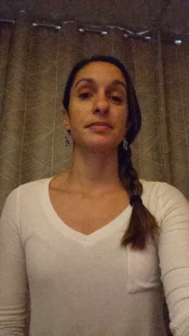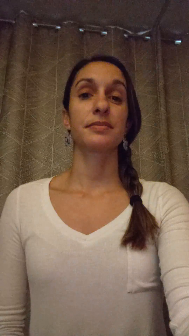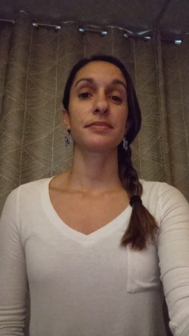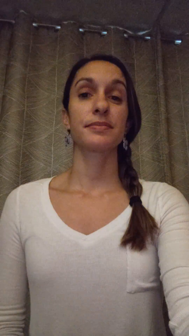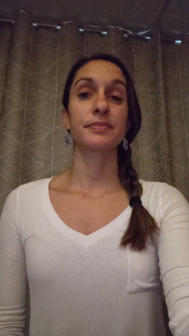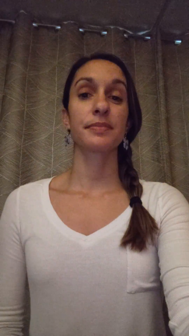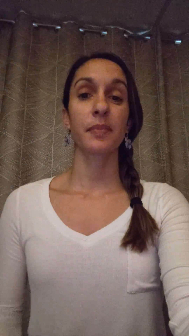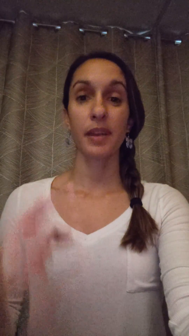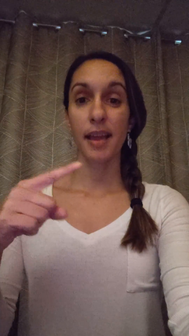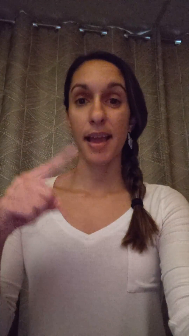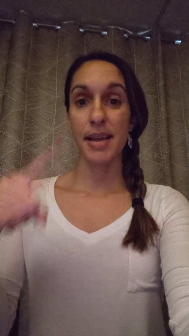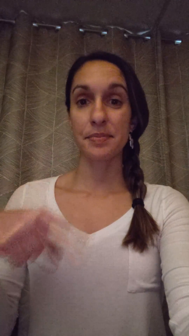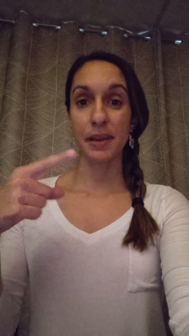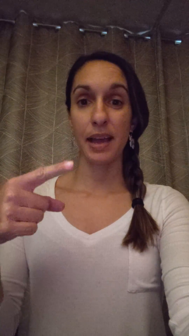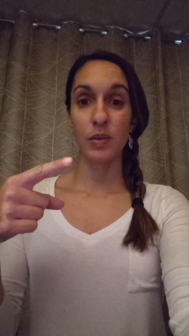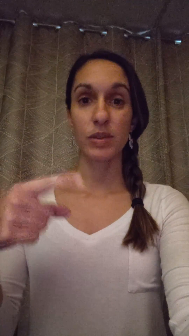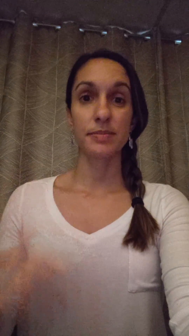about